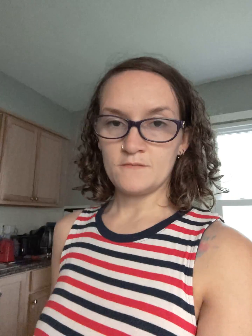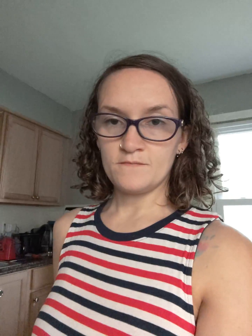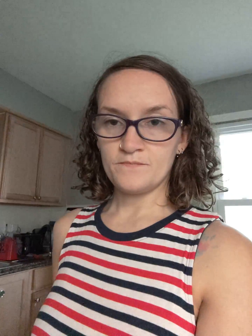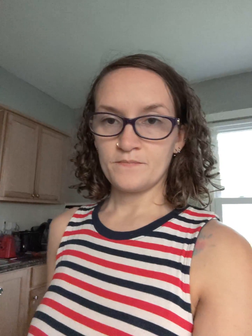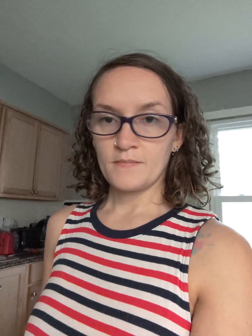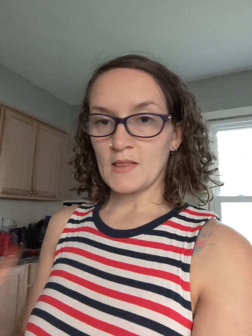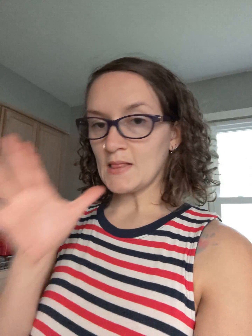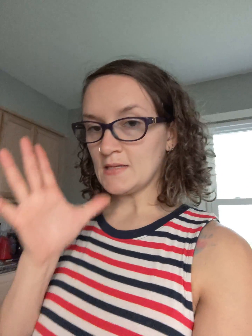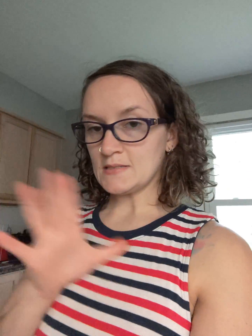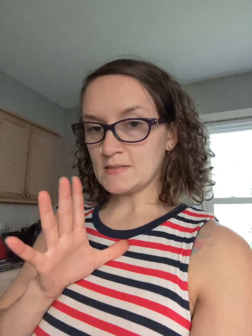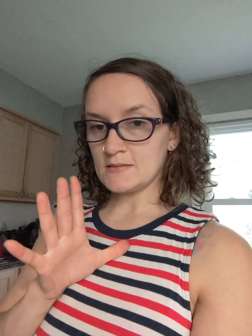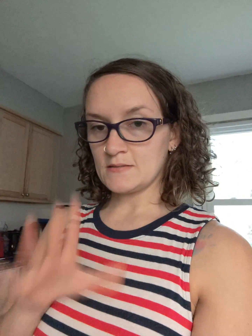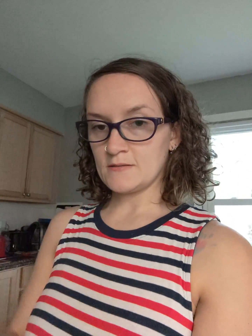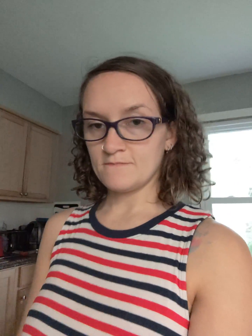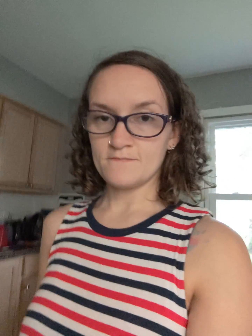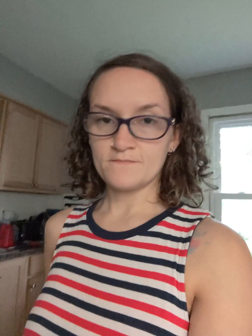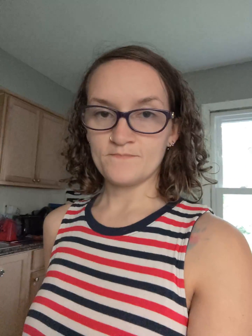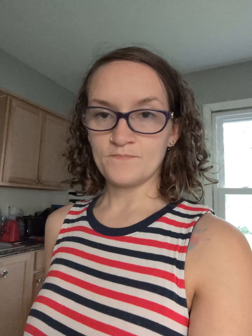lady